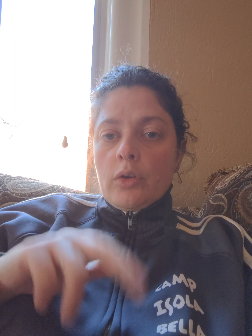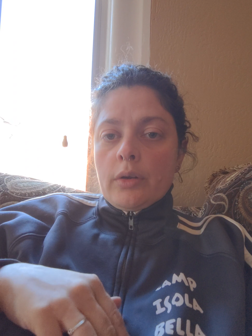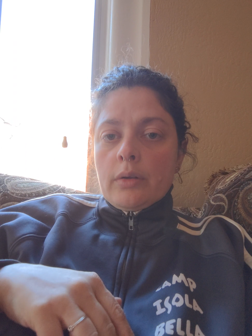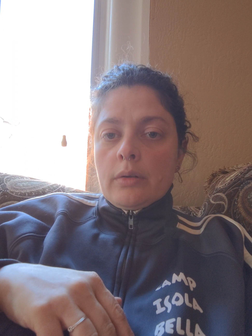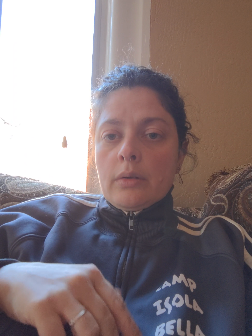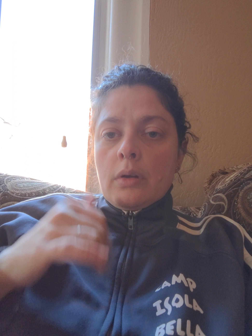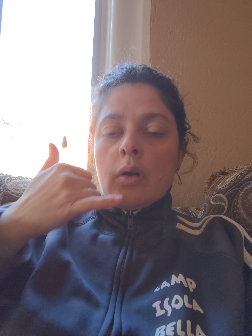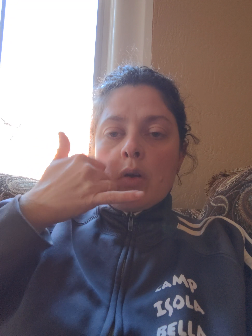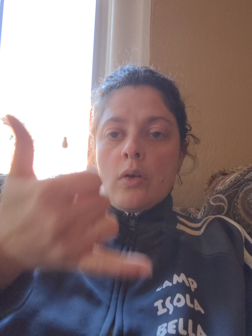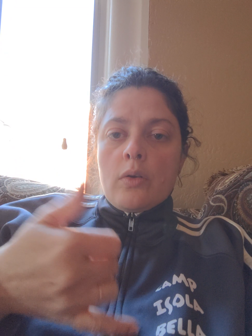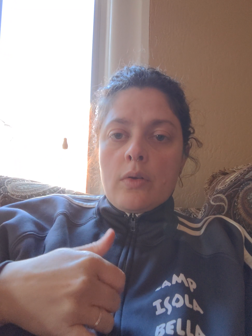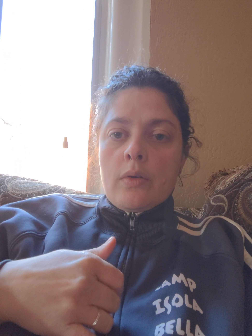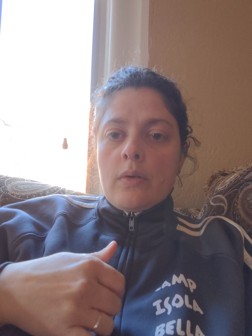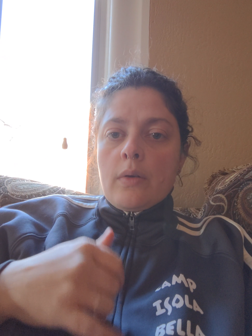call on the phone